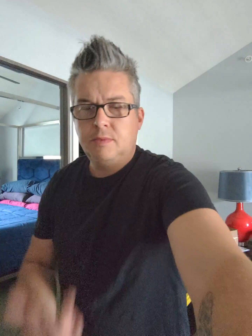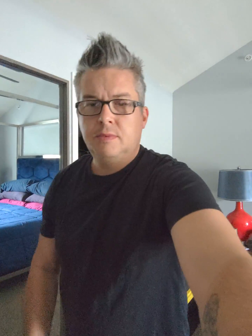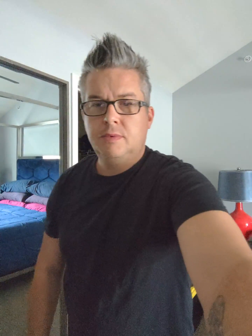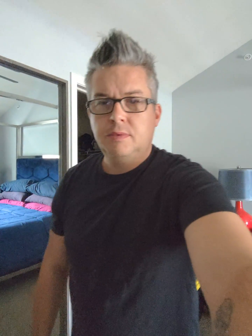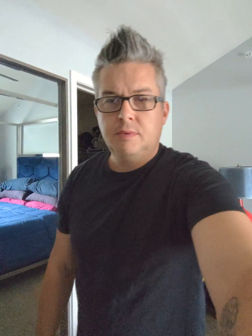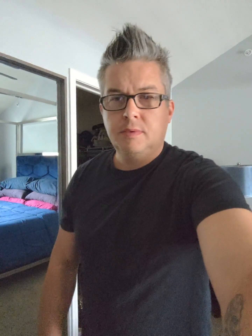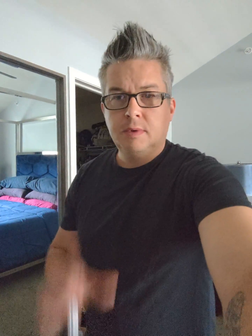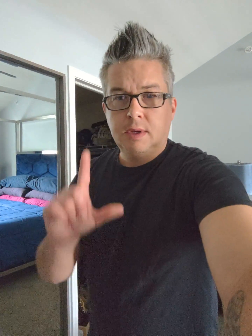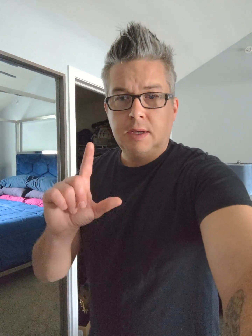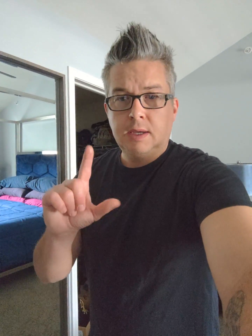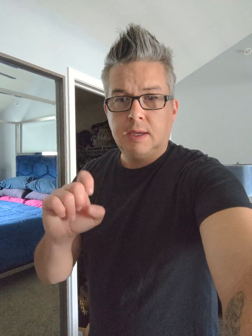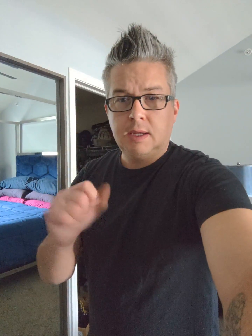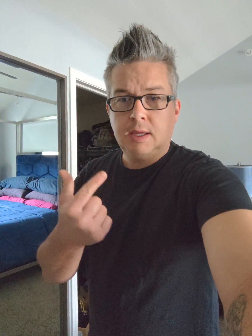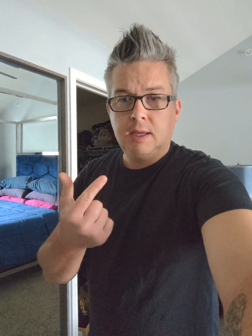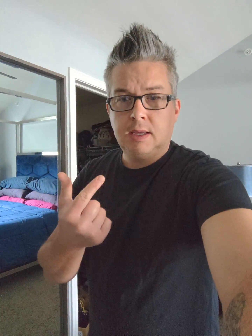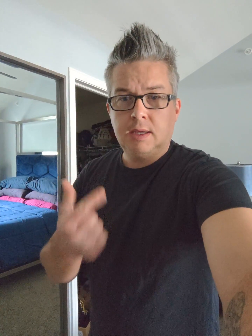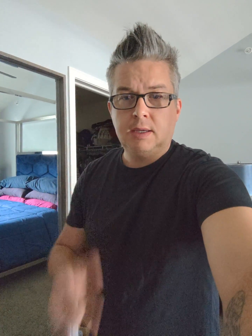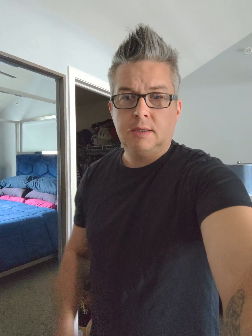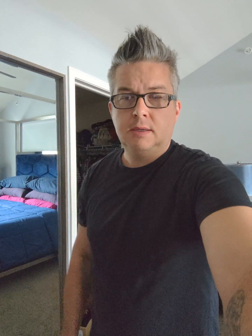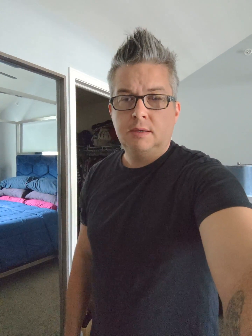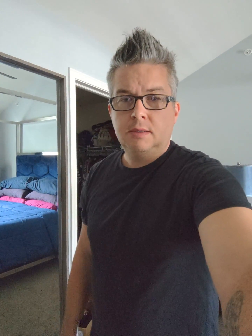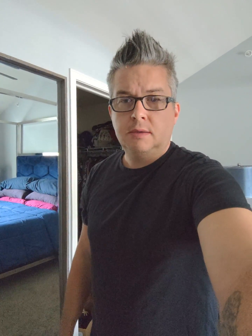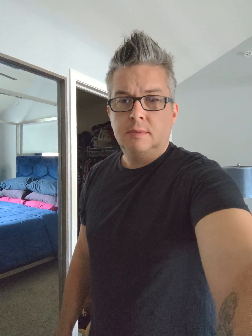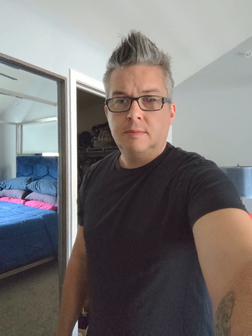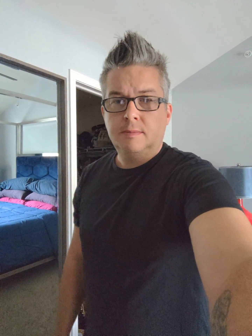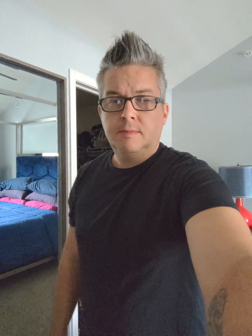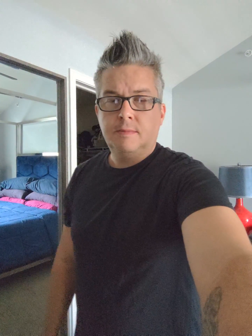leg